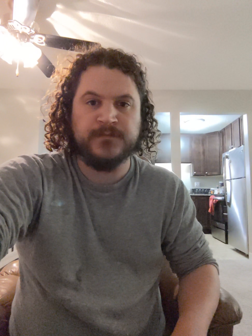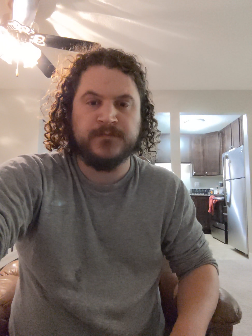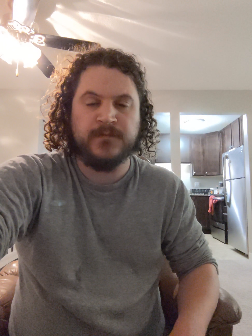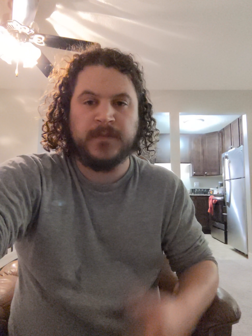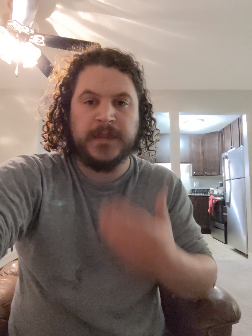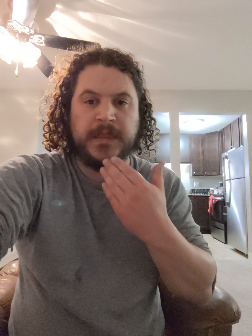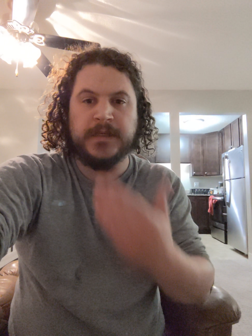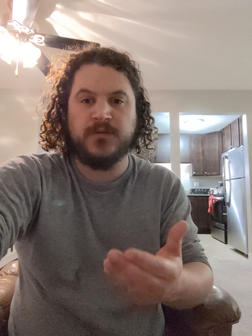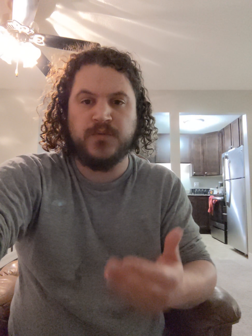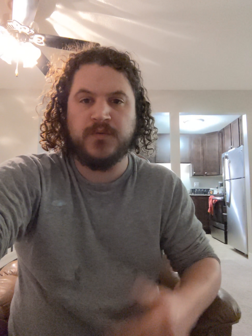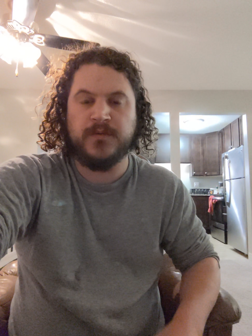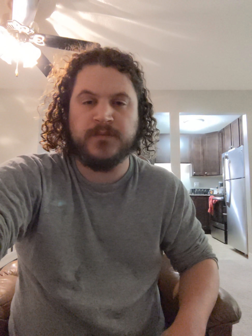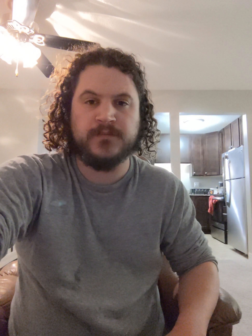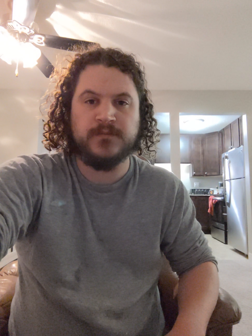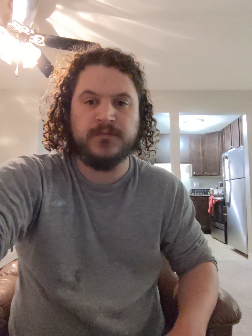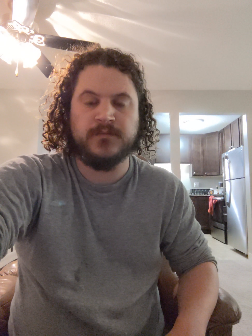thank you